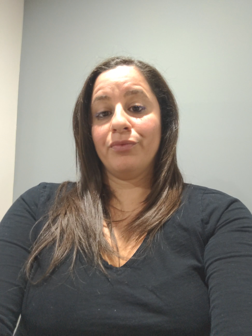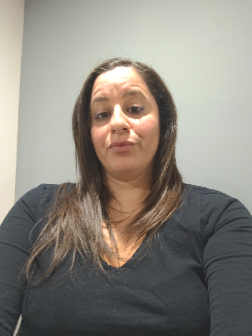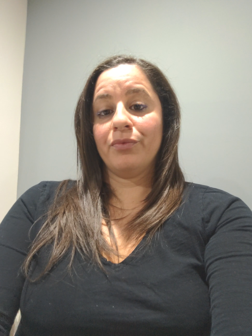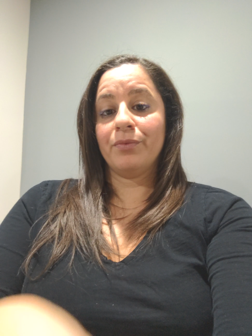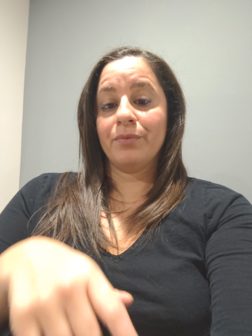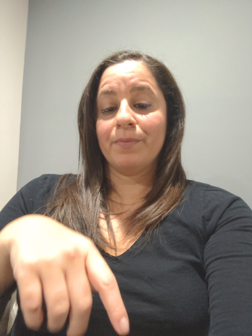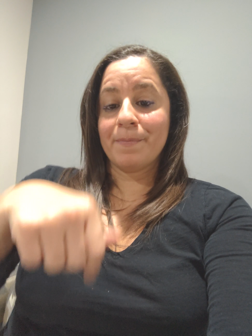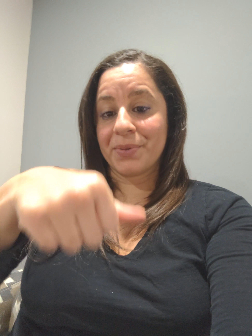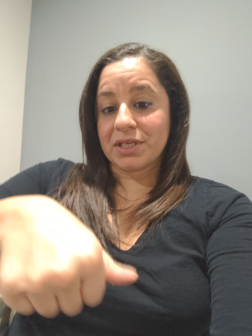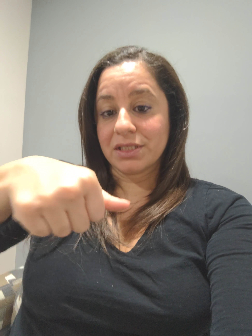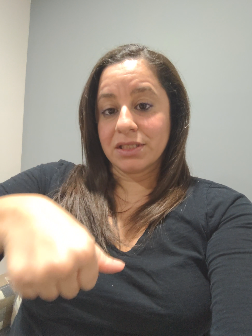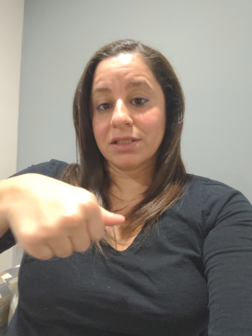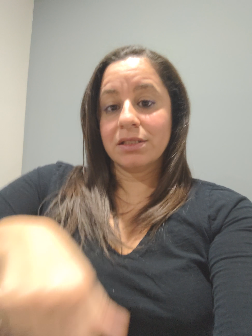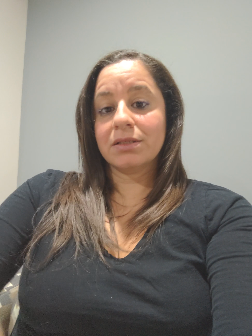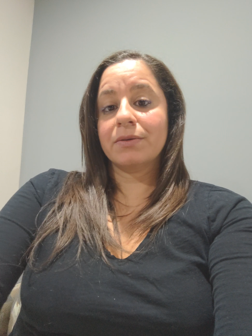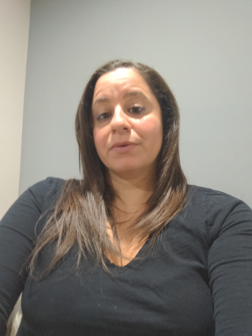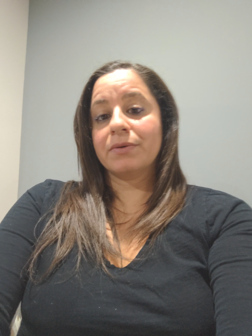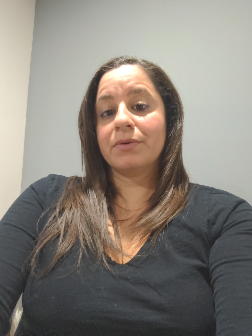puzzle